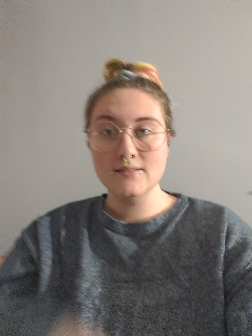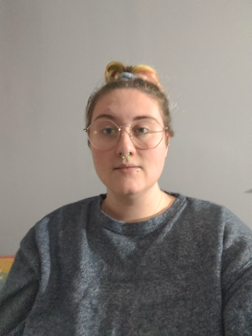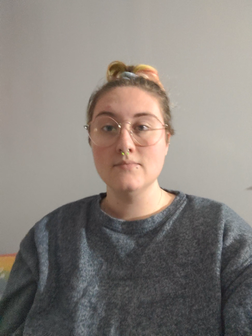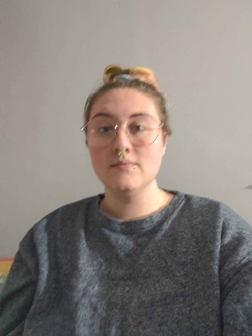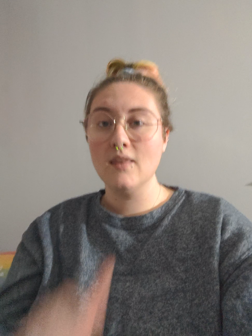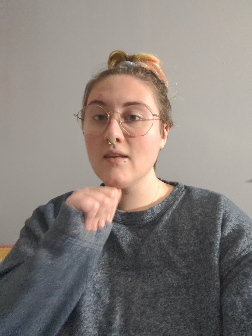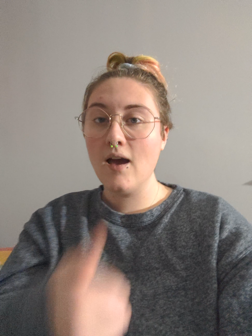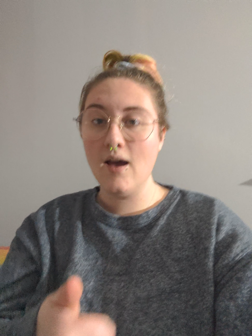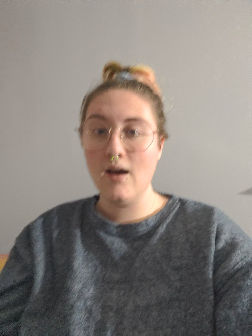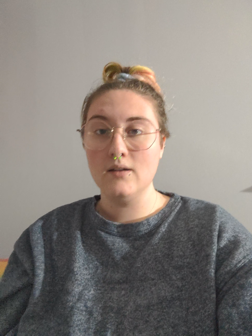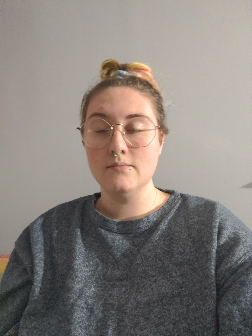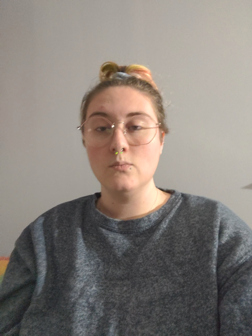not